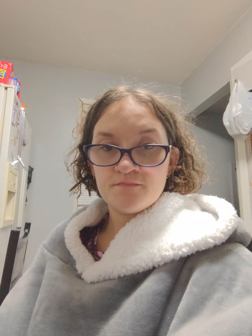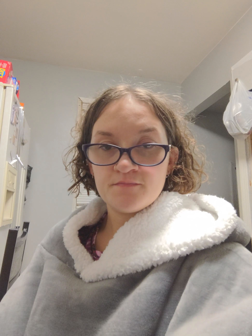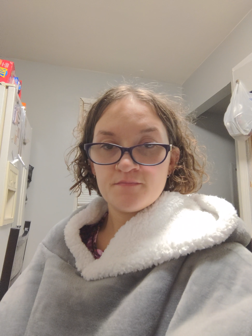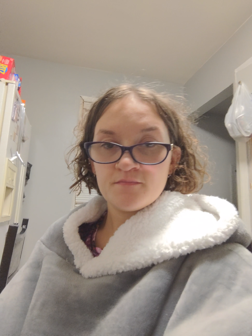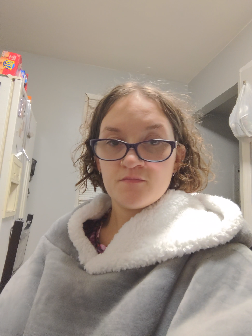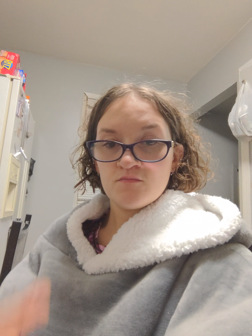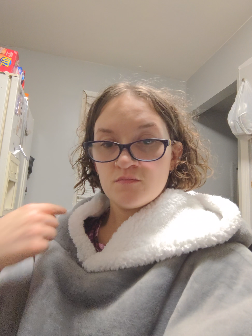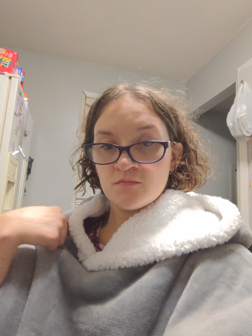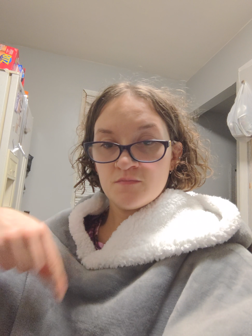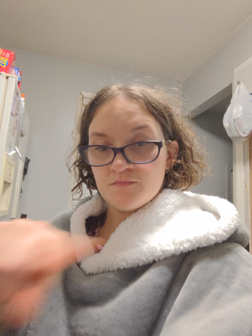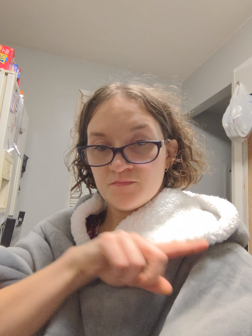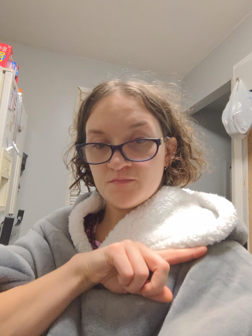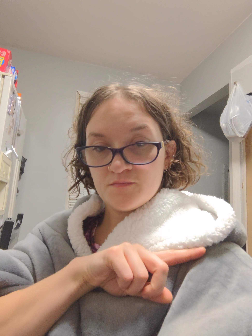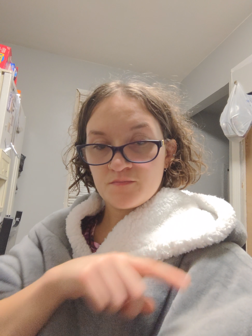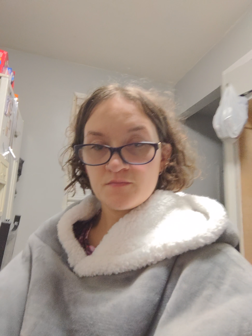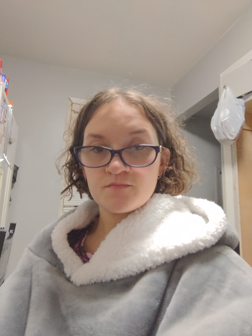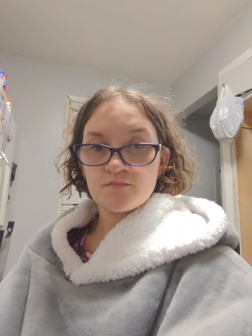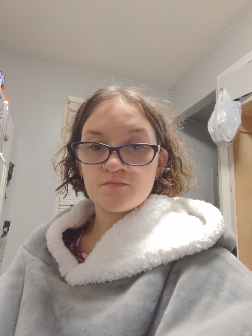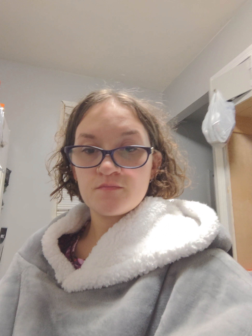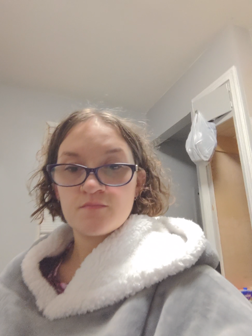we